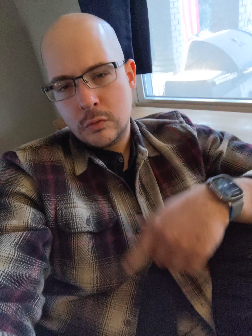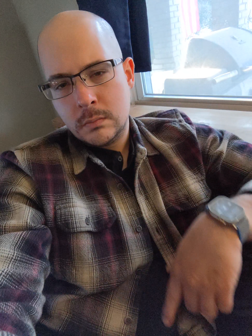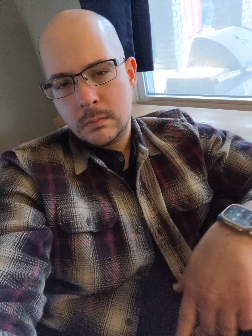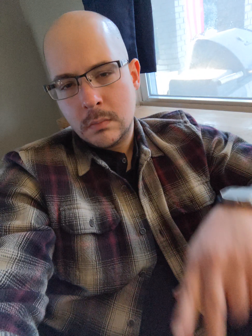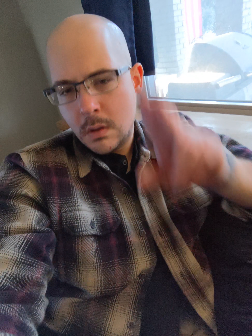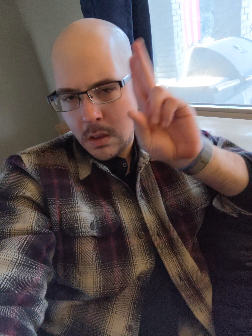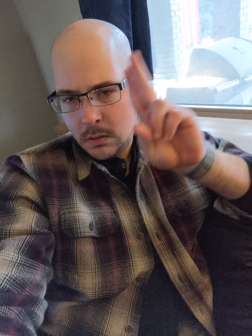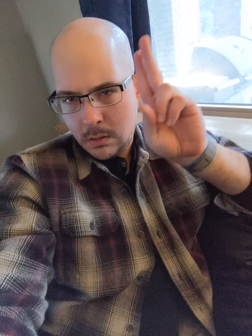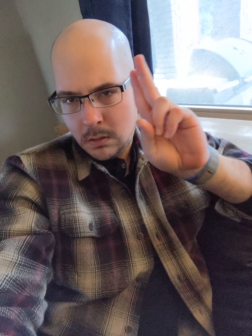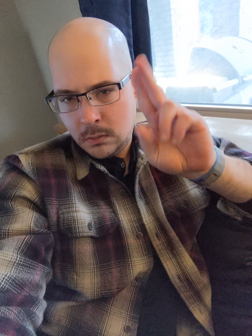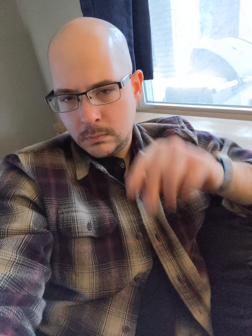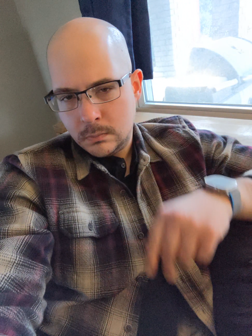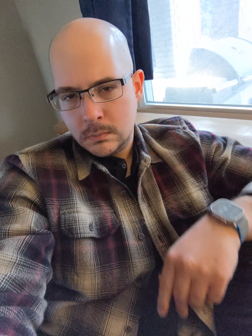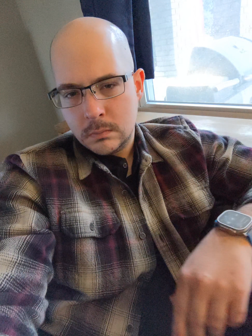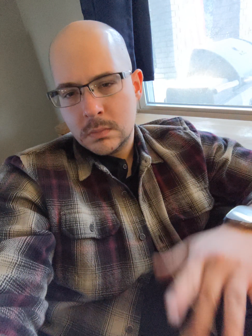uncle